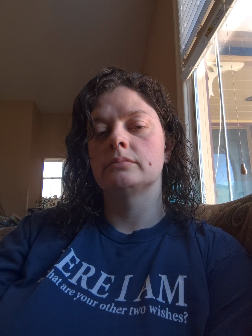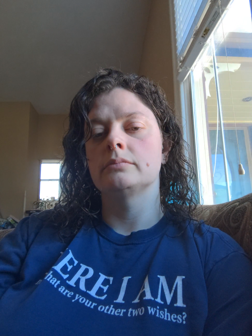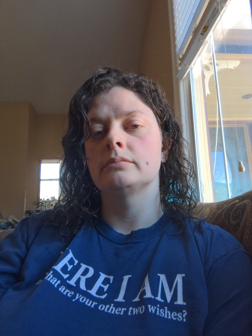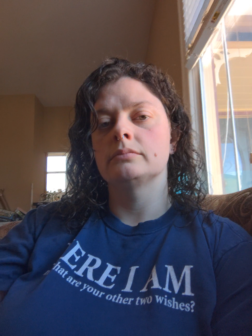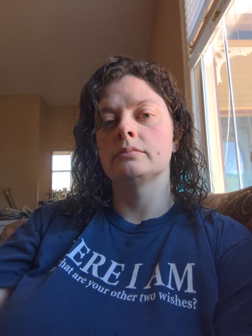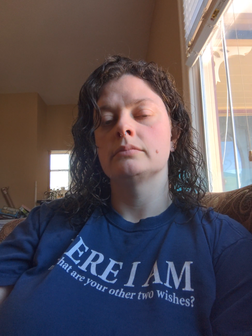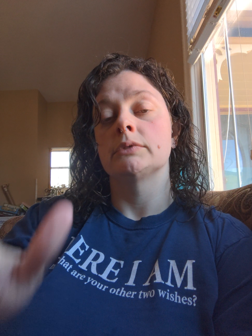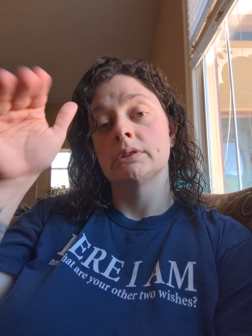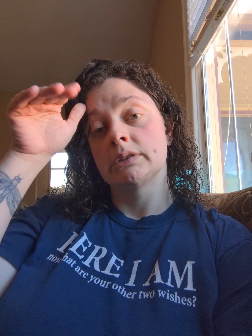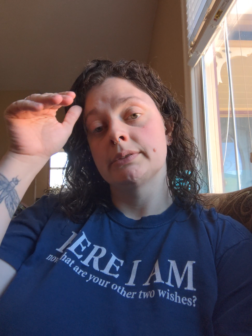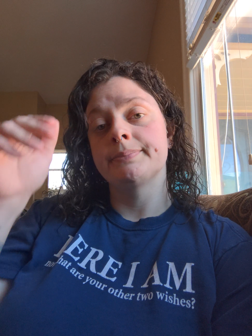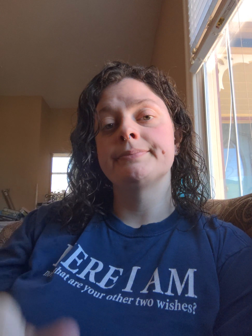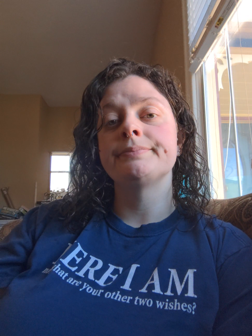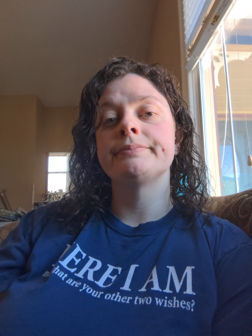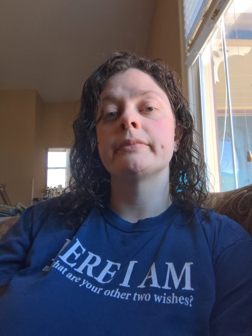donkey